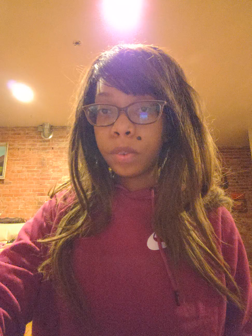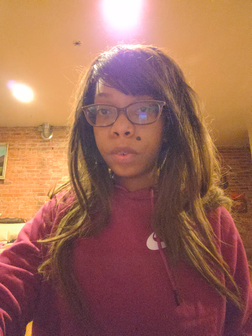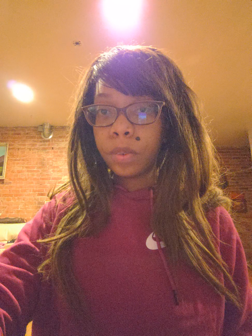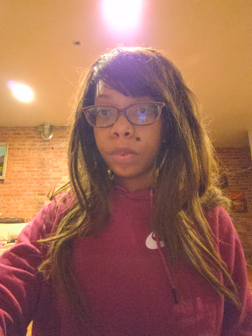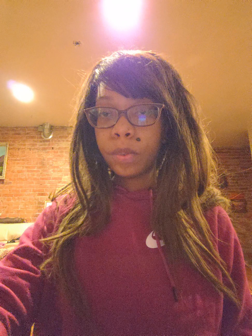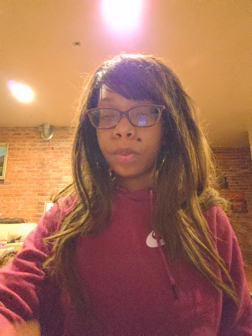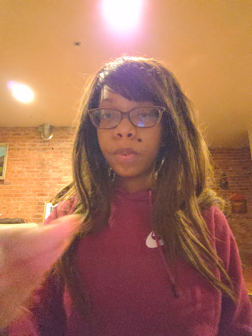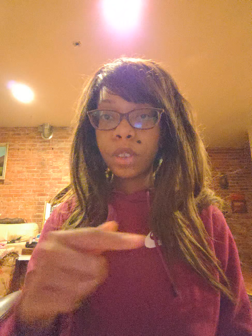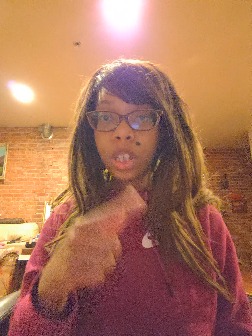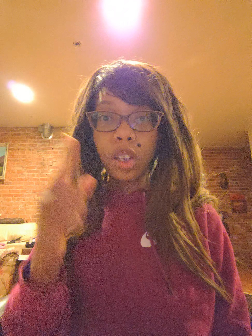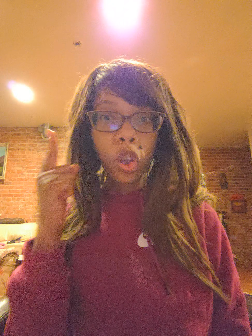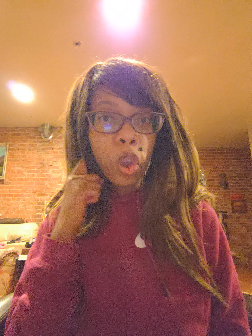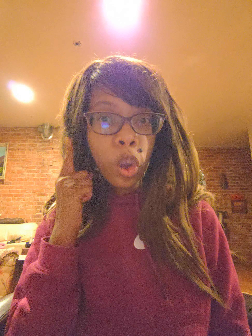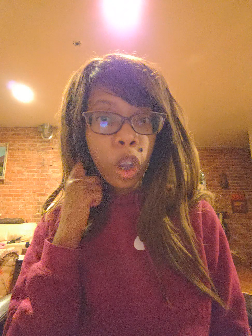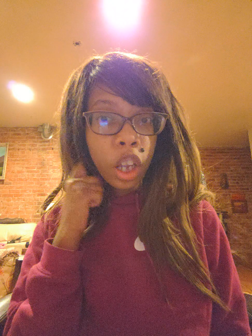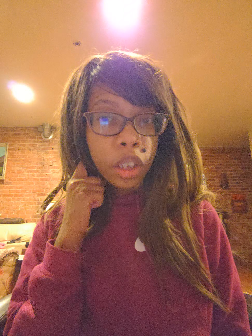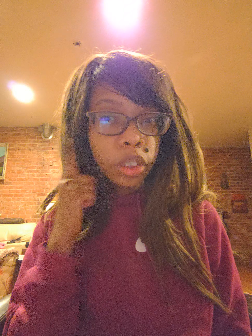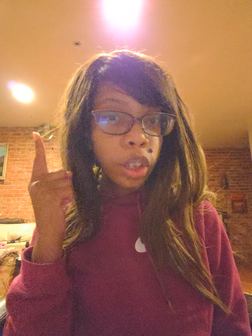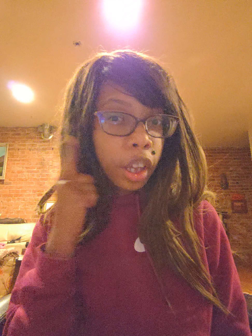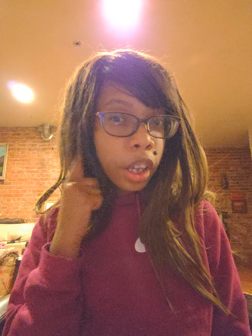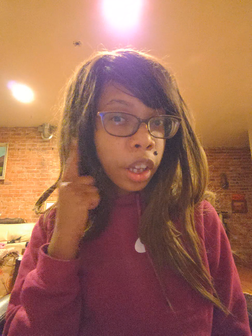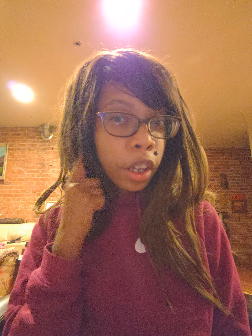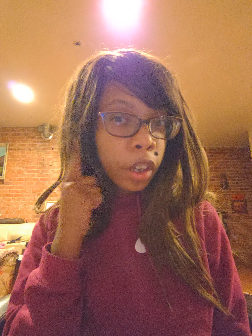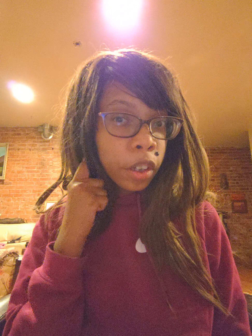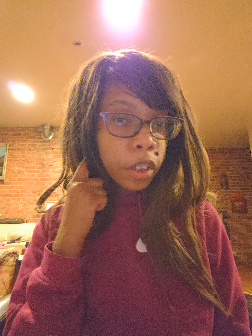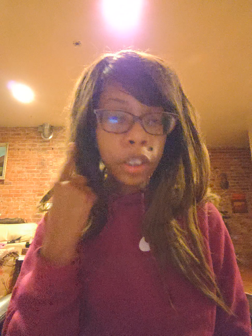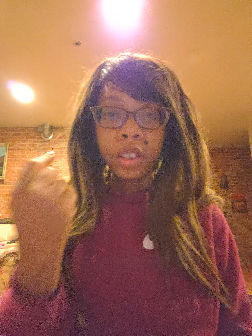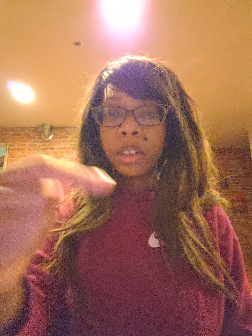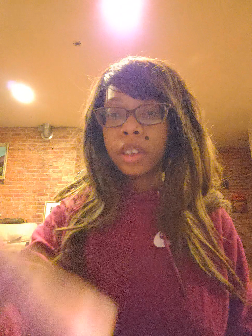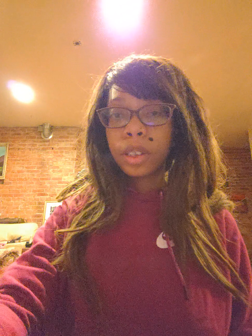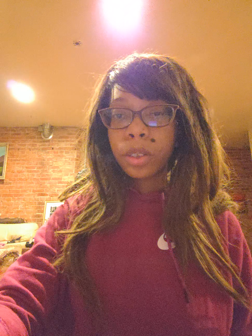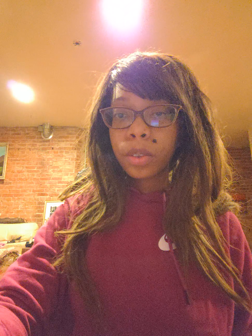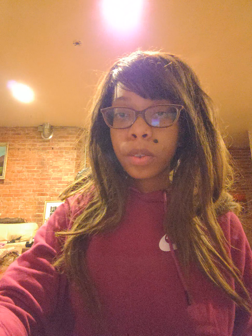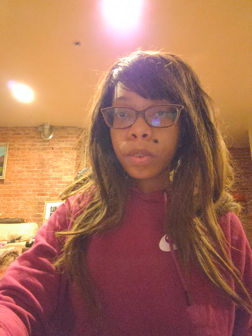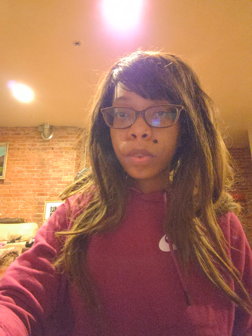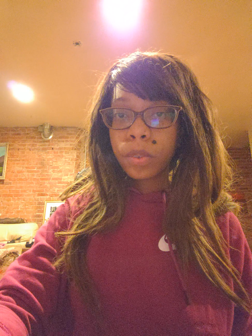hear